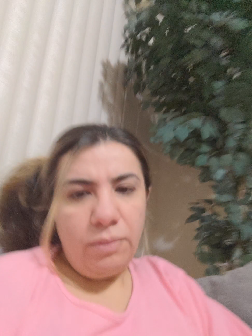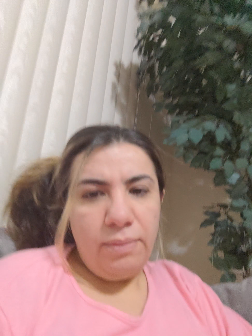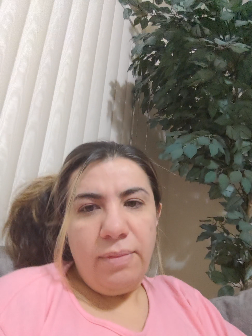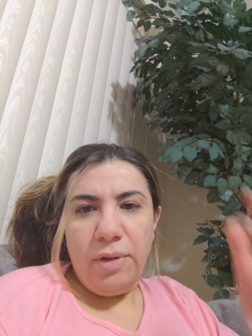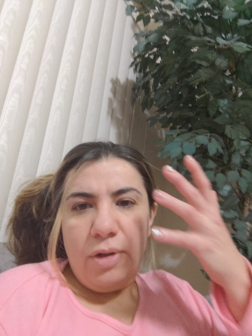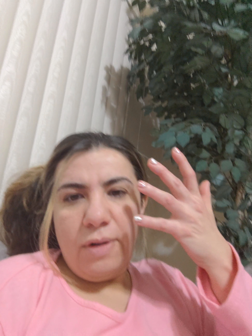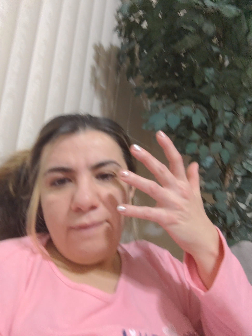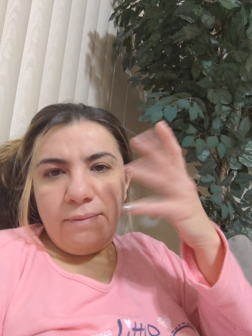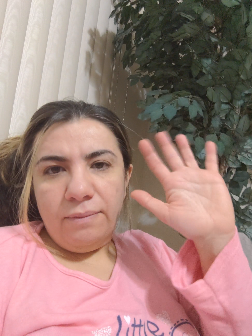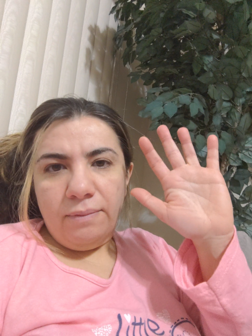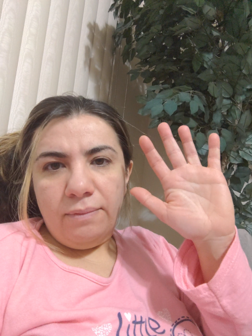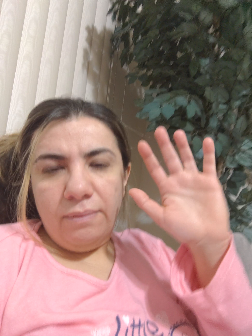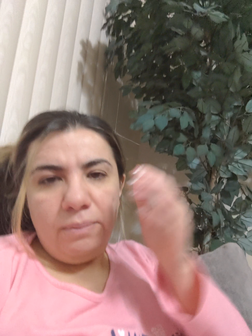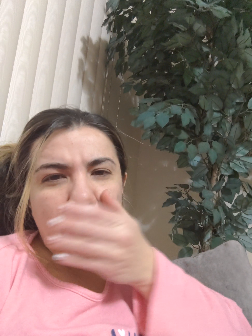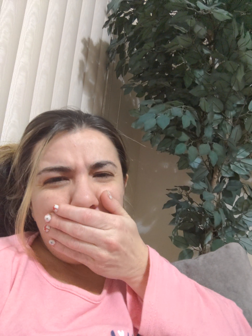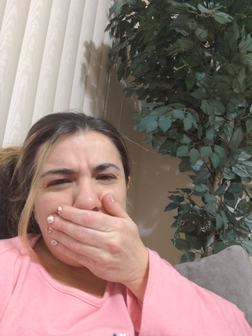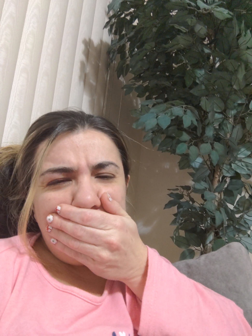fish